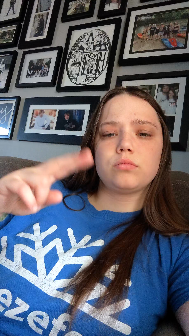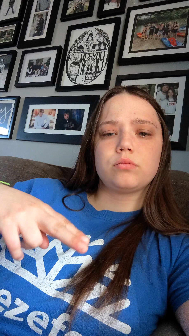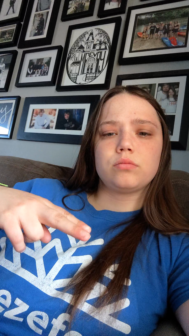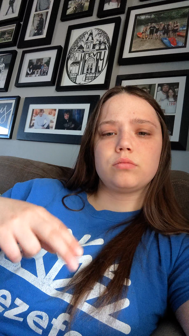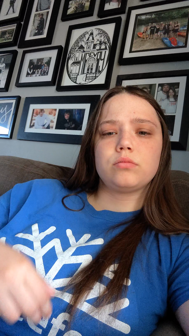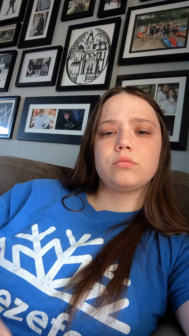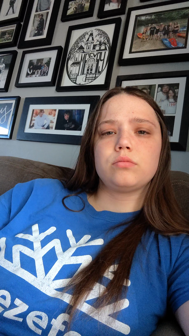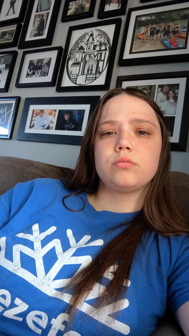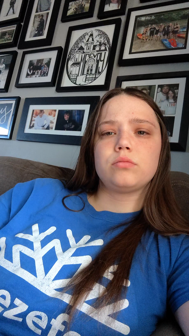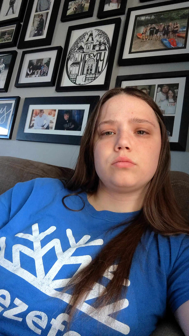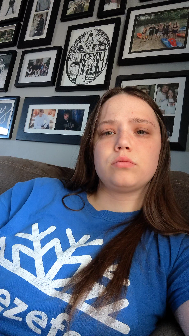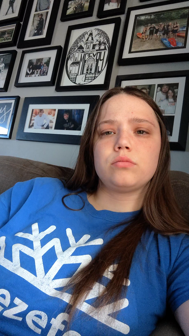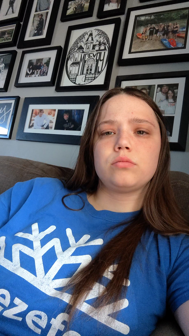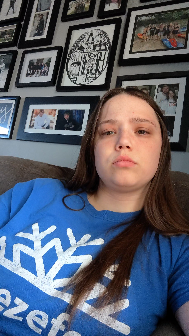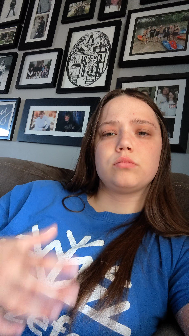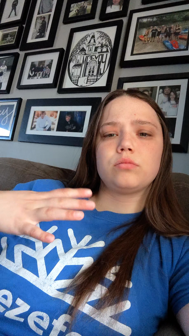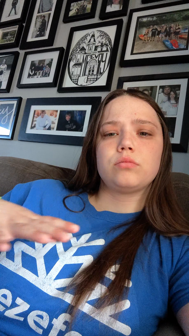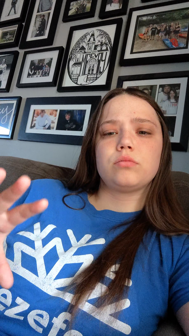dress